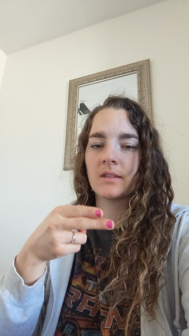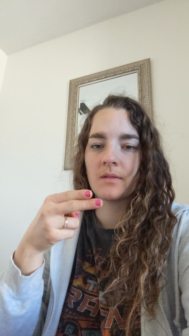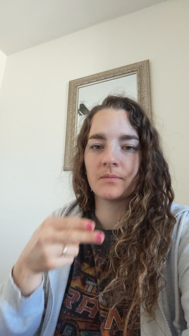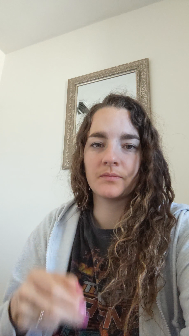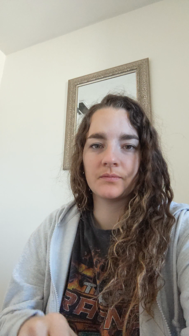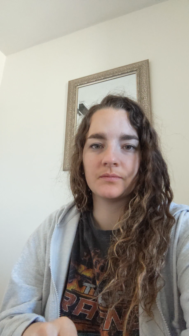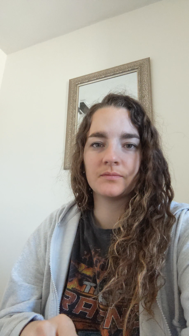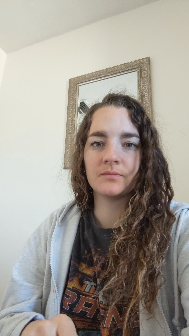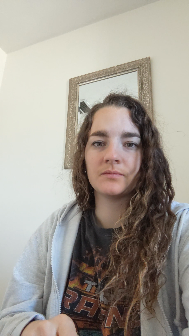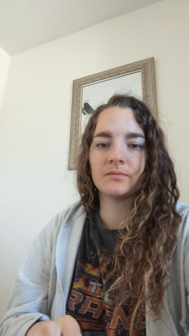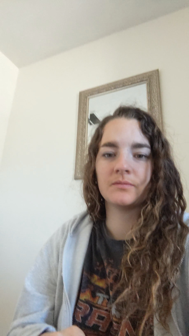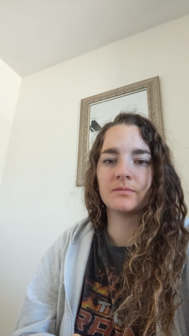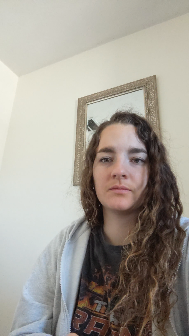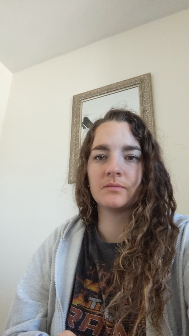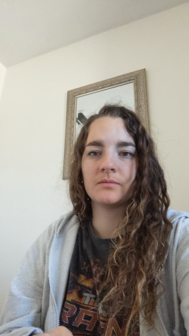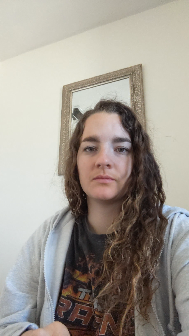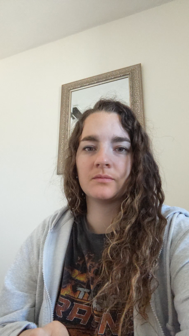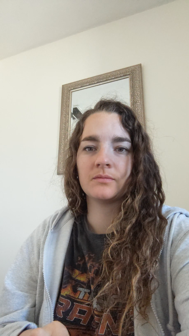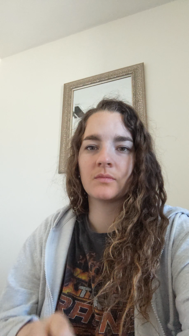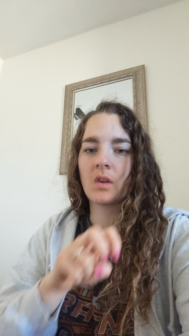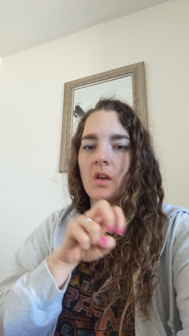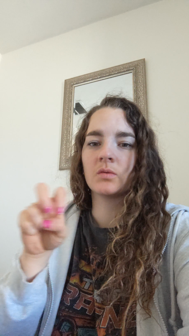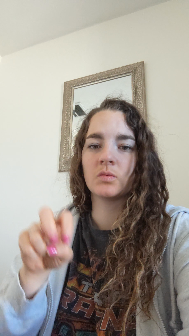couch